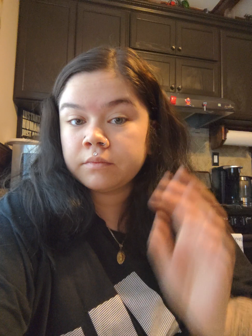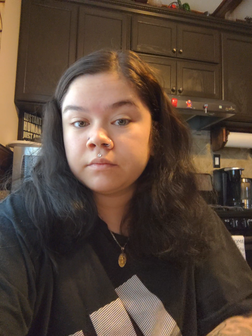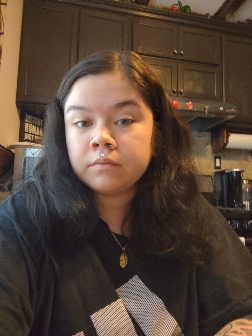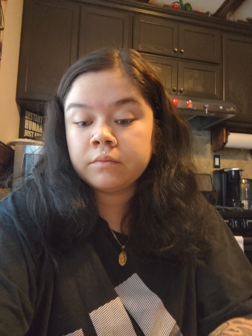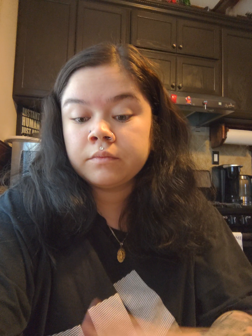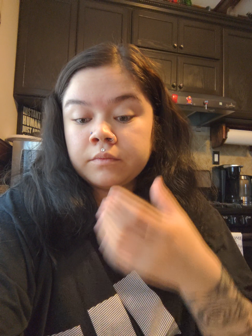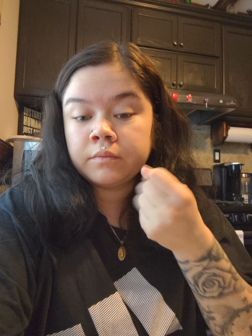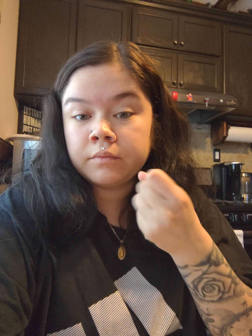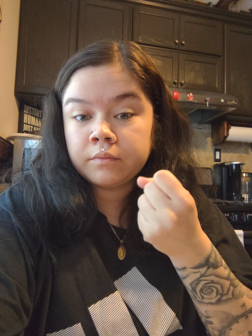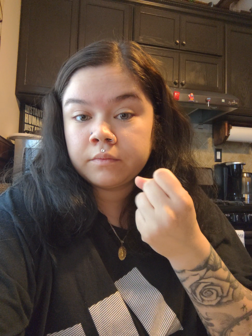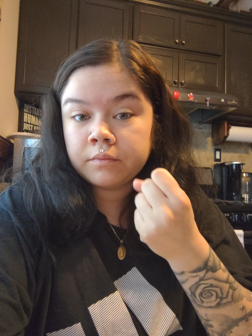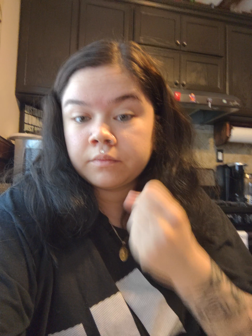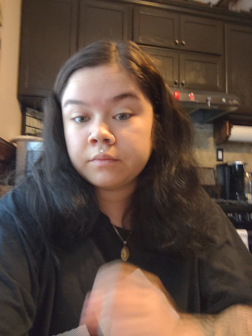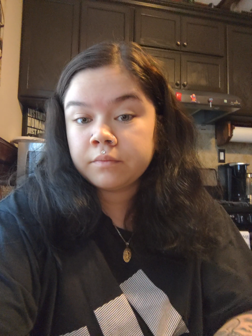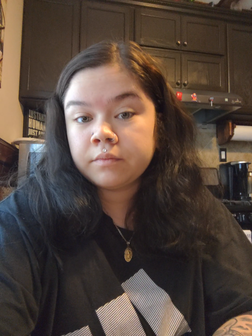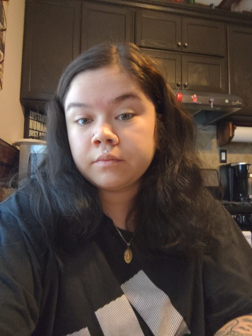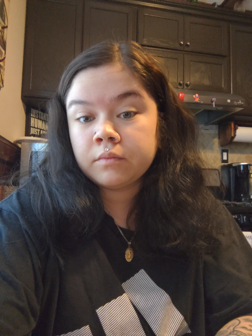milk